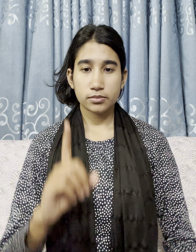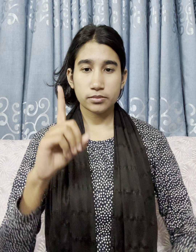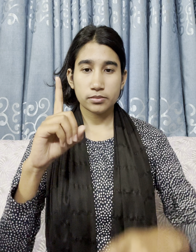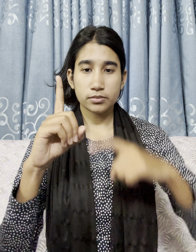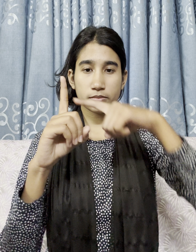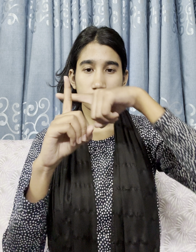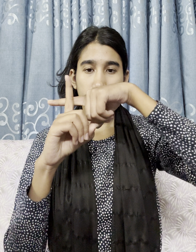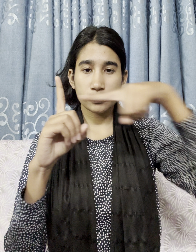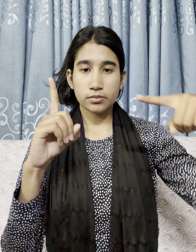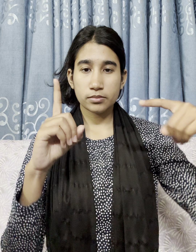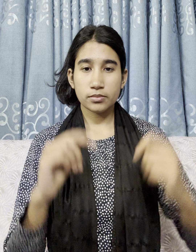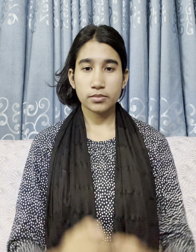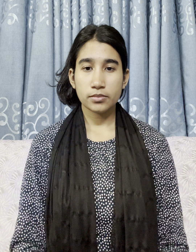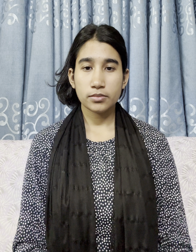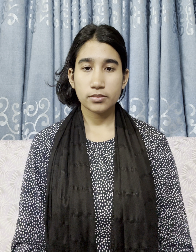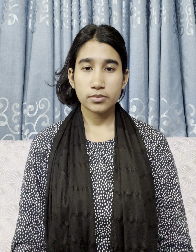শত্রু